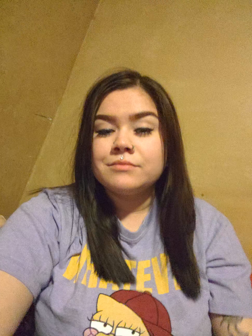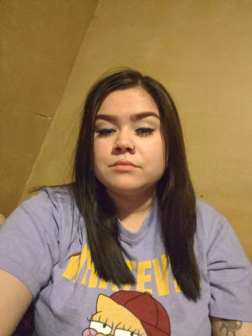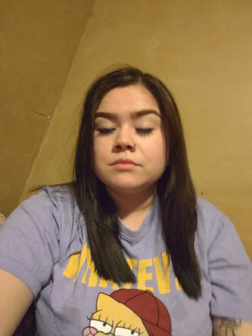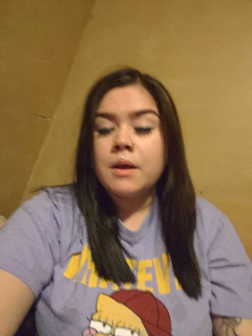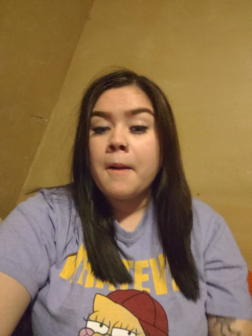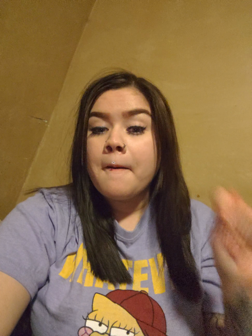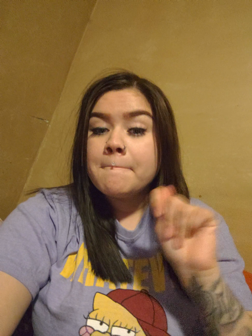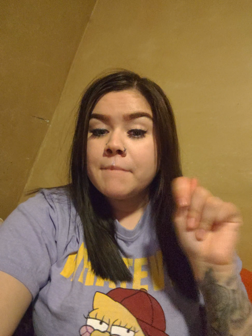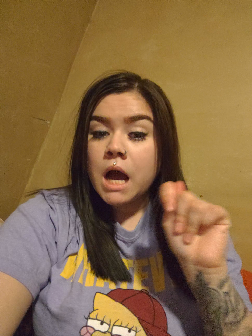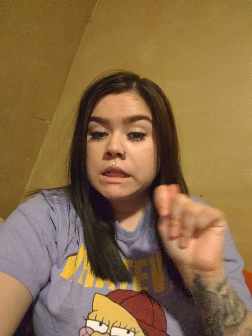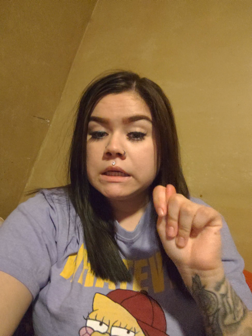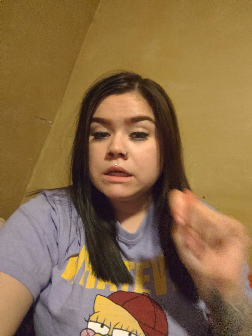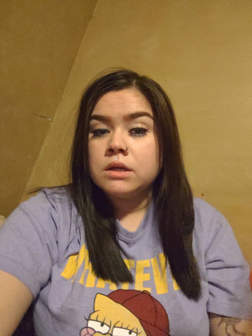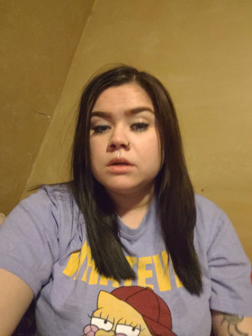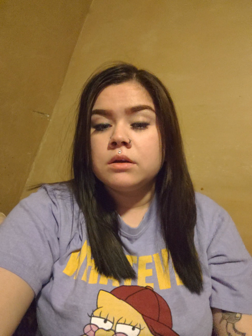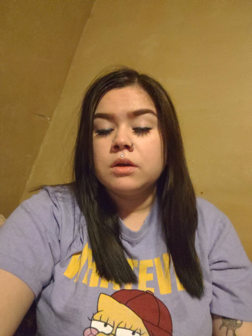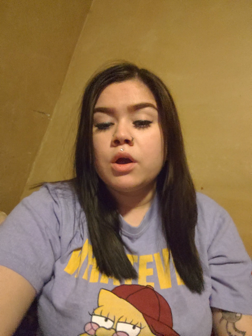potty